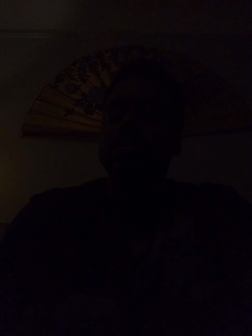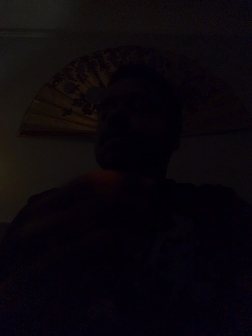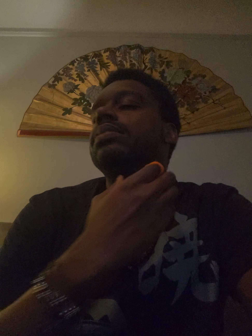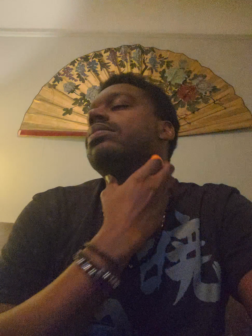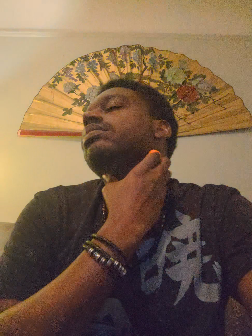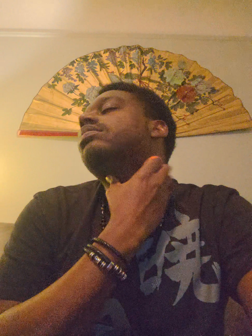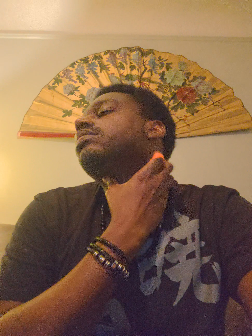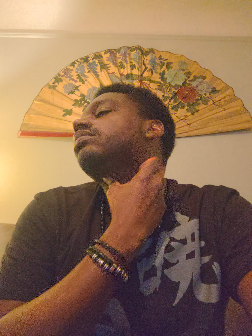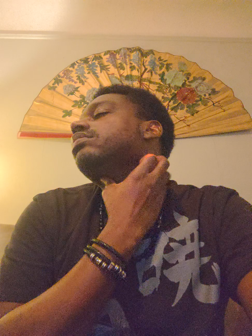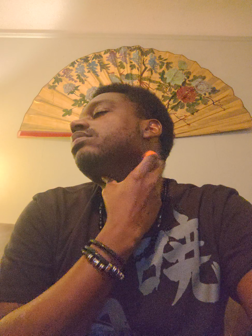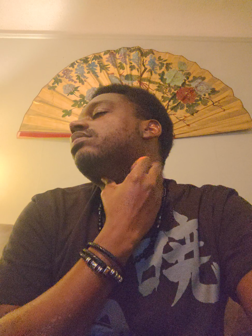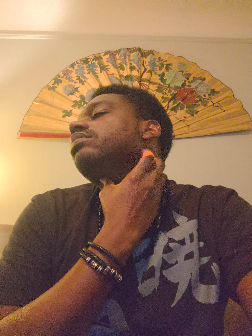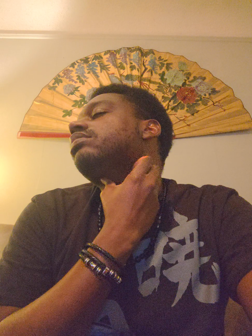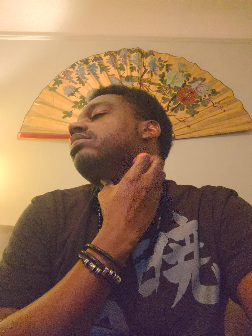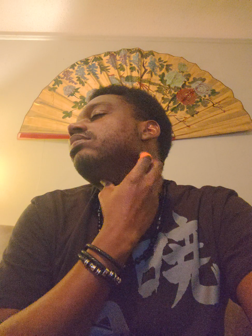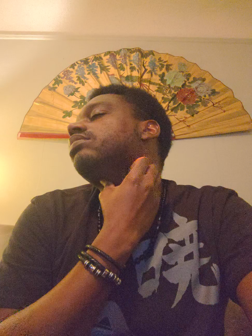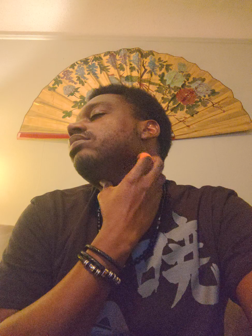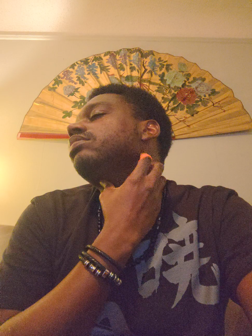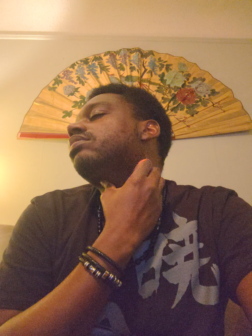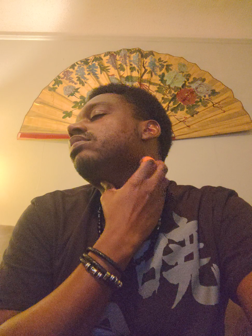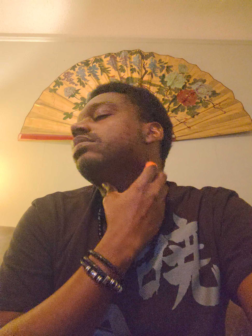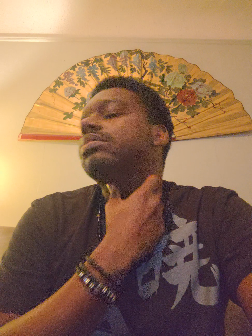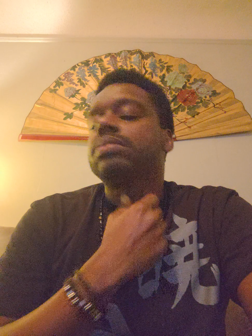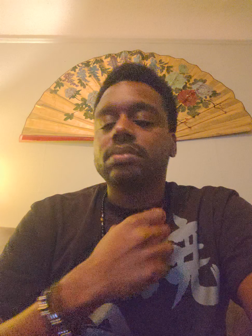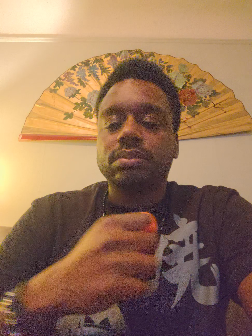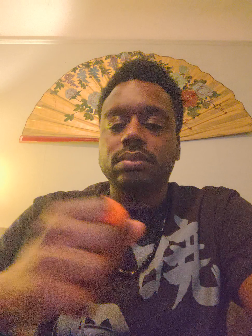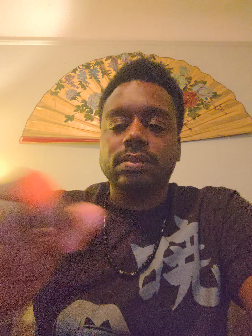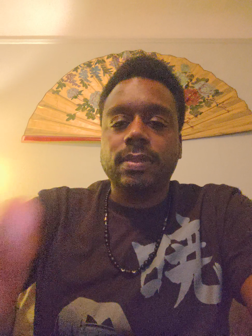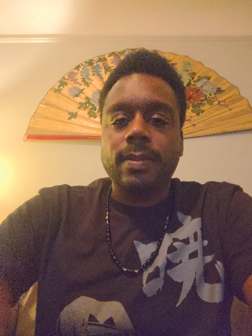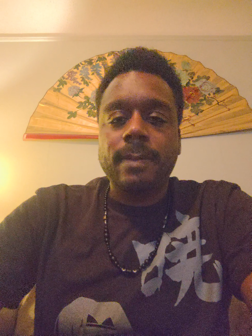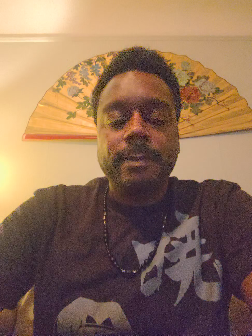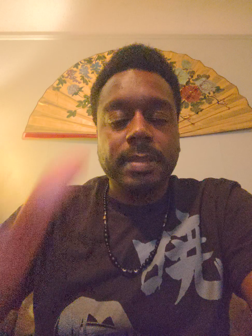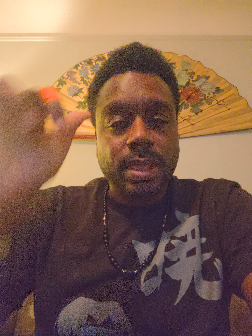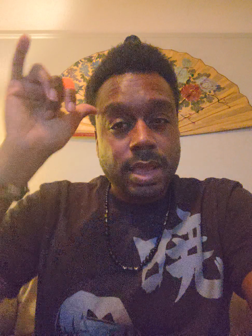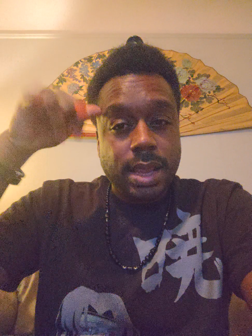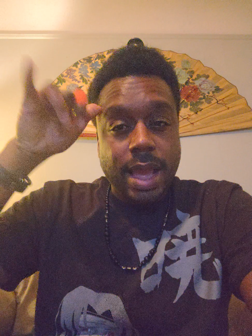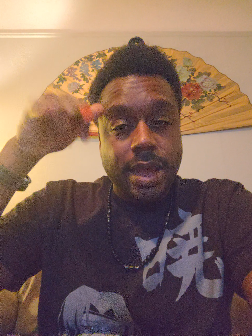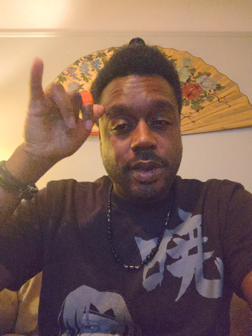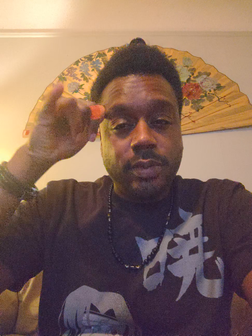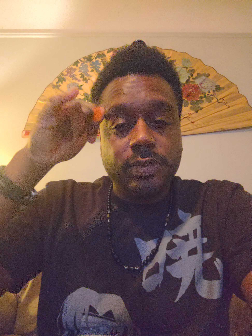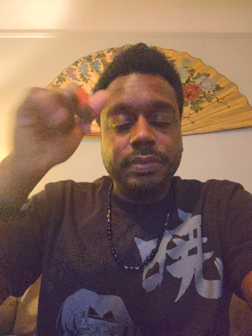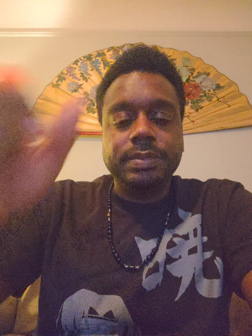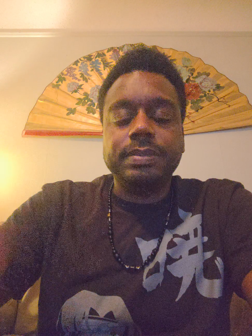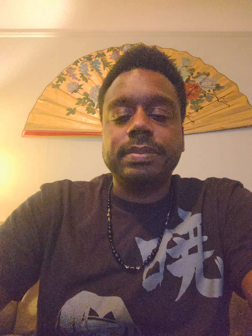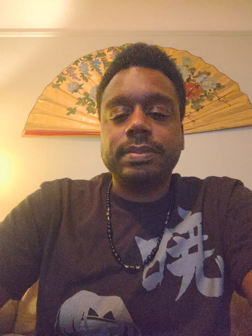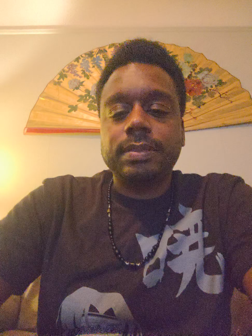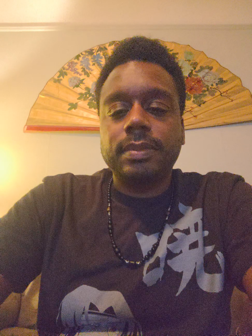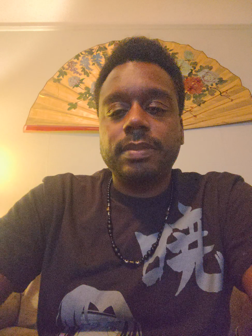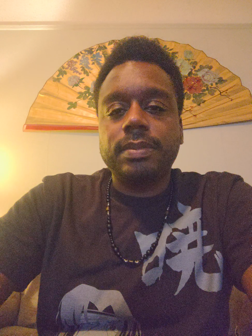cow